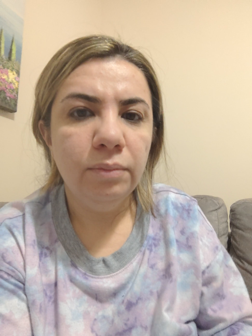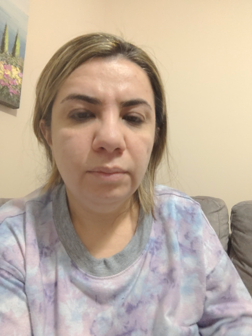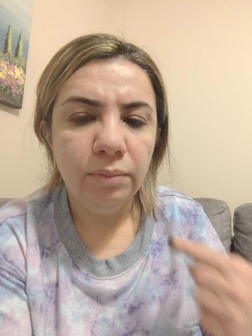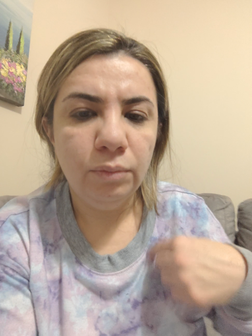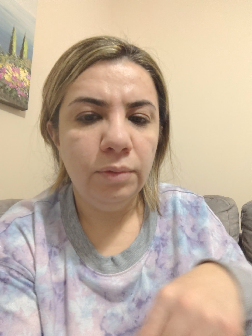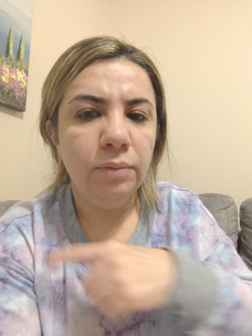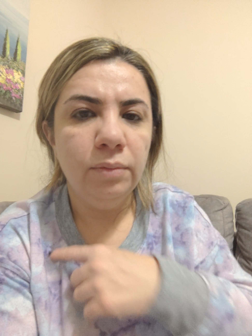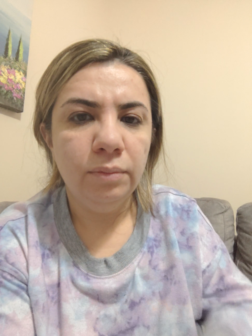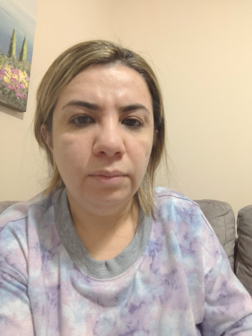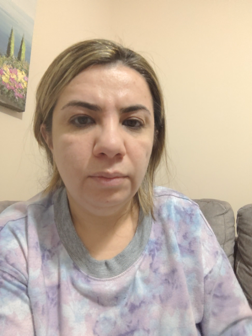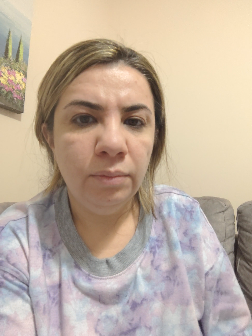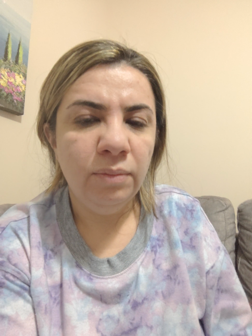we